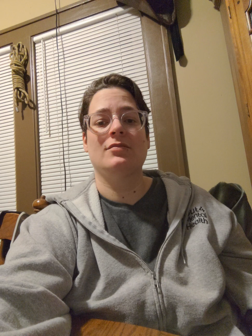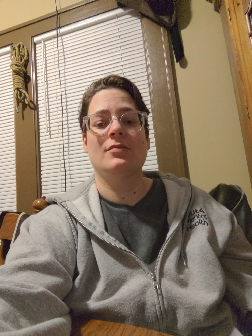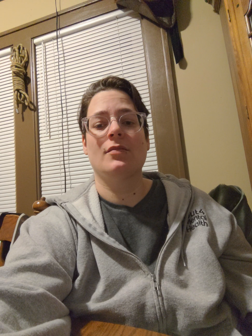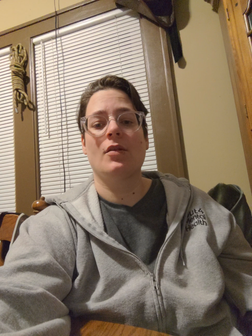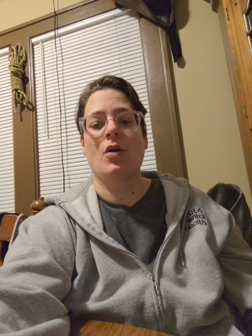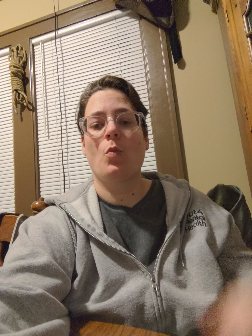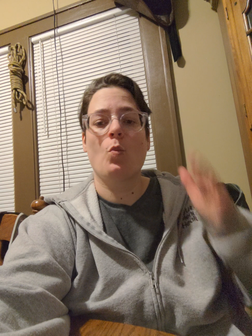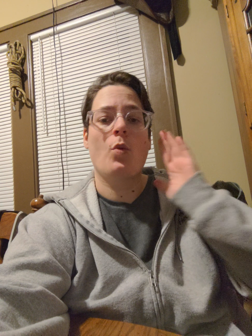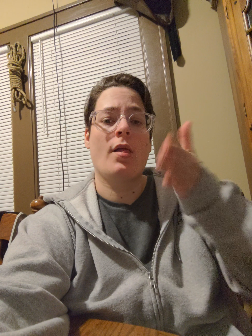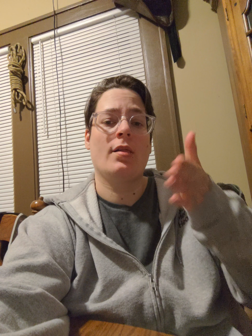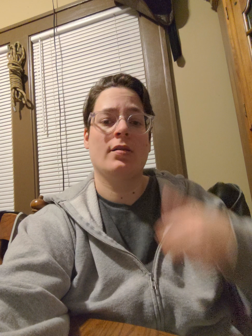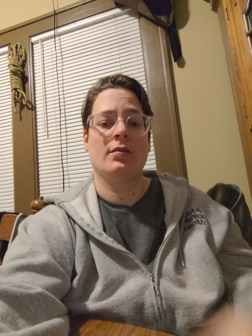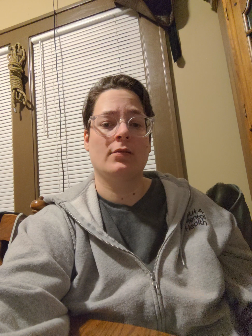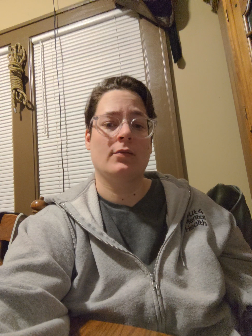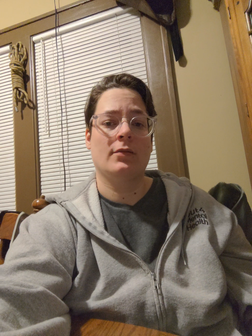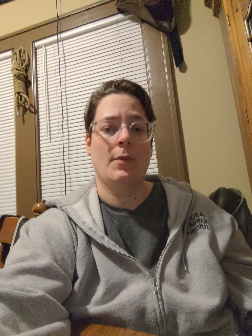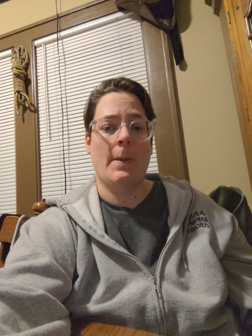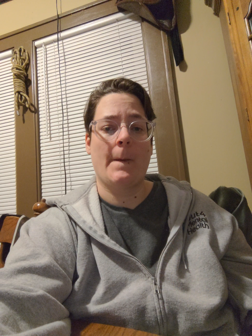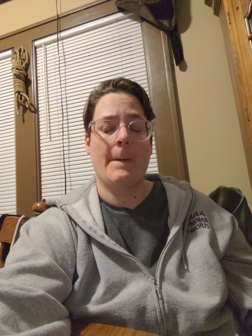will